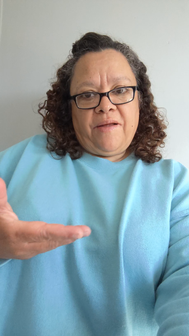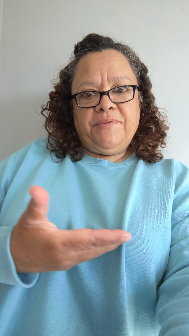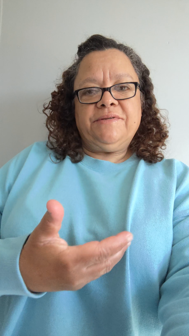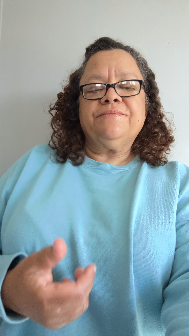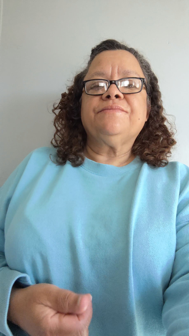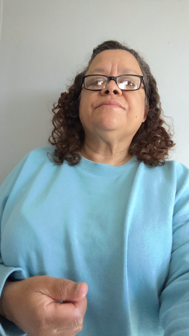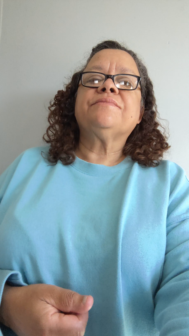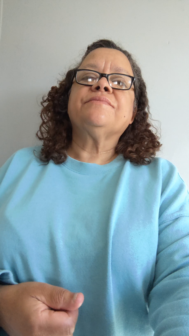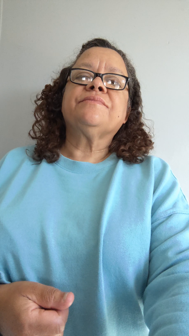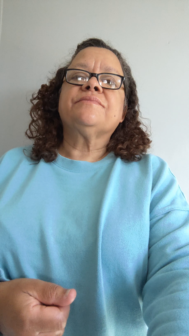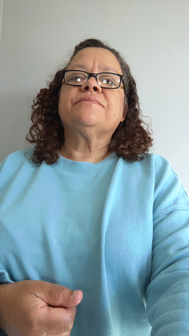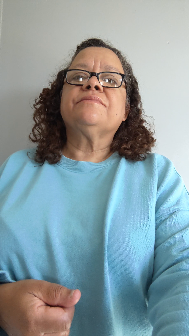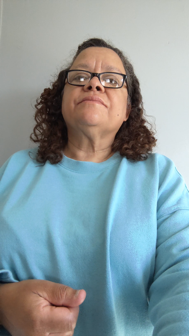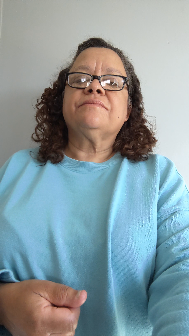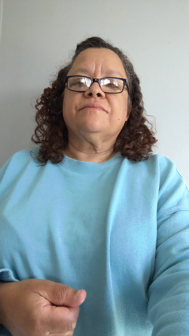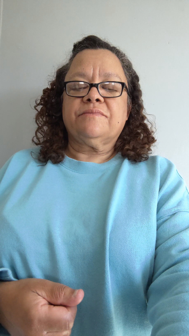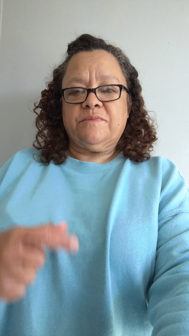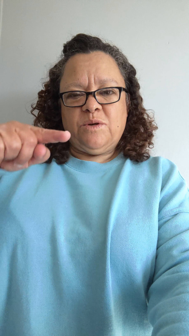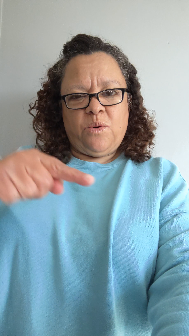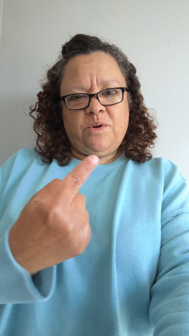hurt